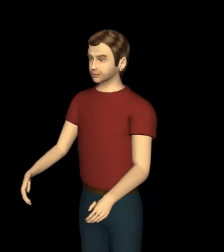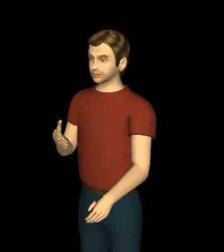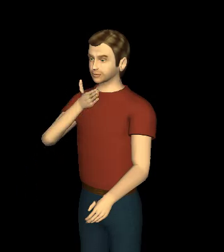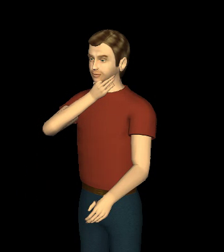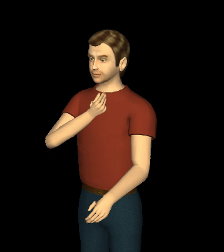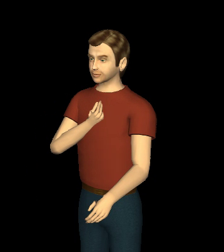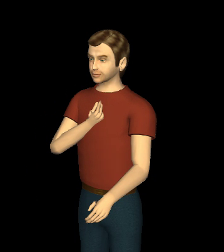جميل